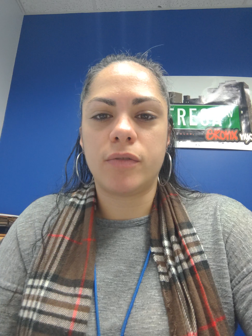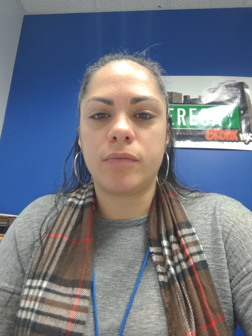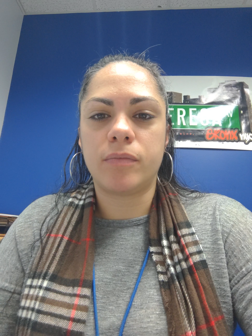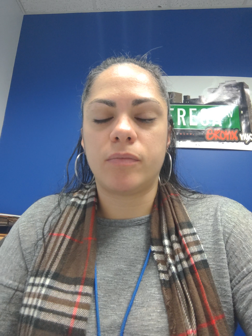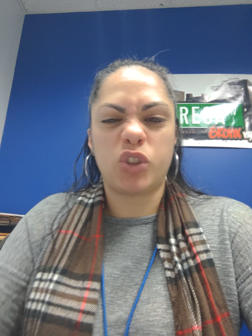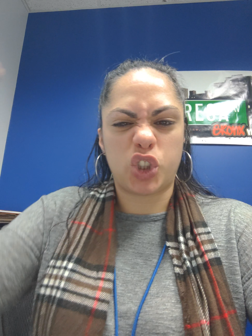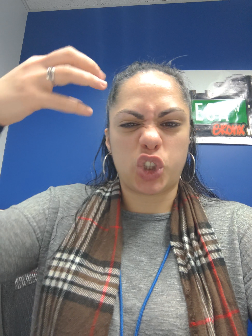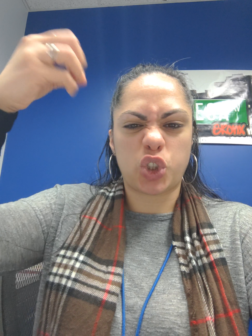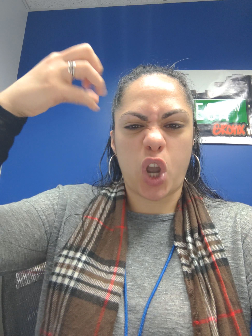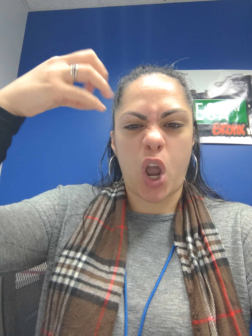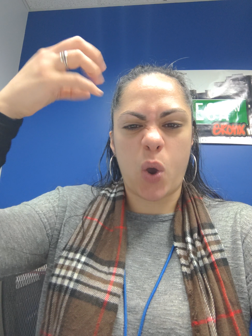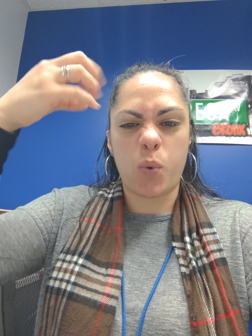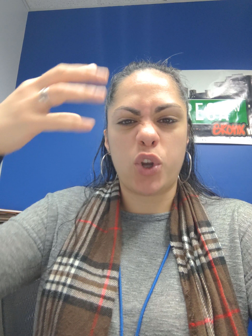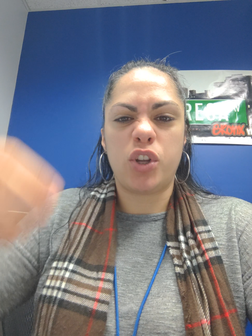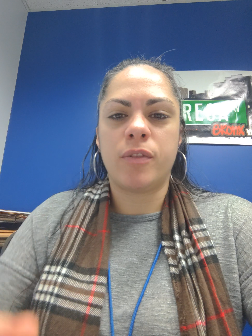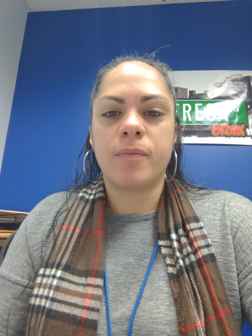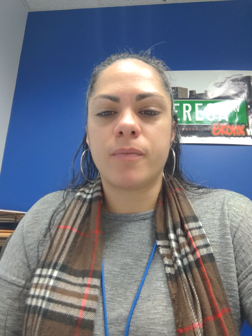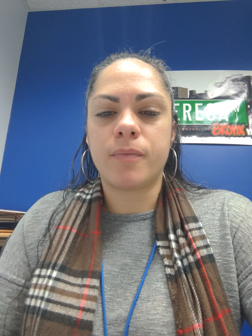shower